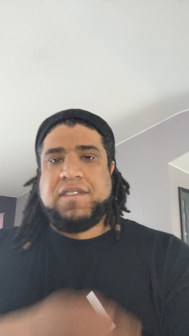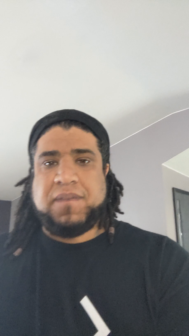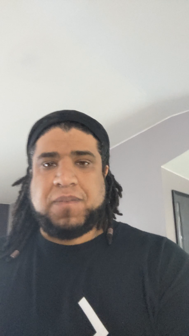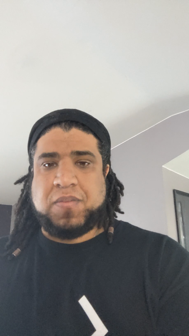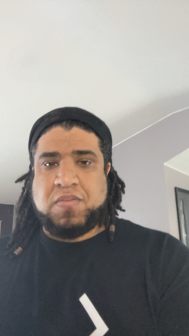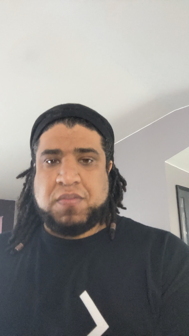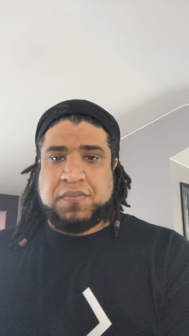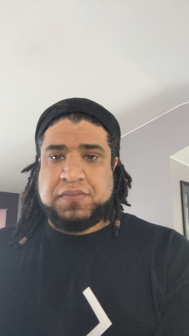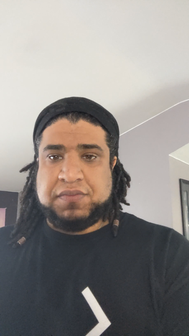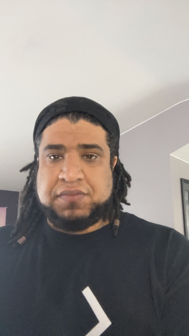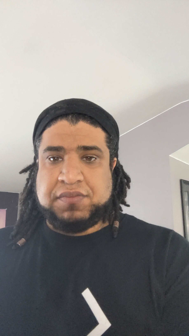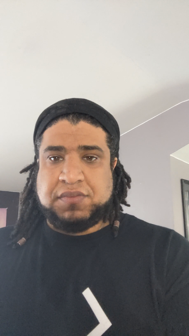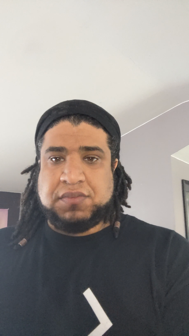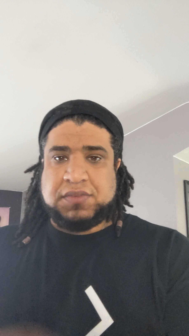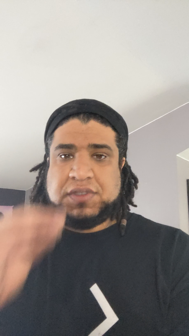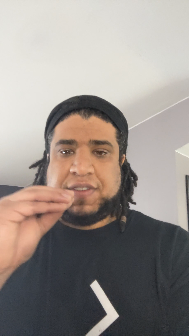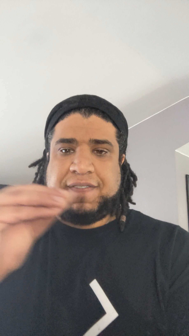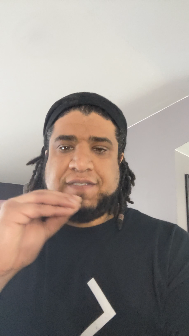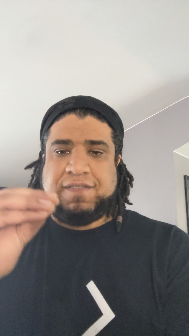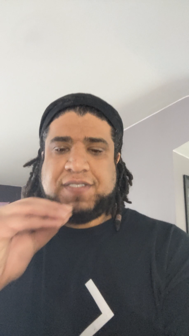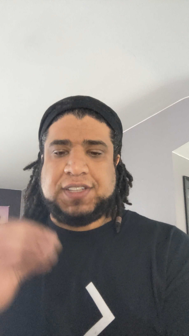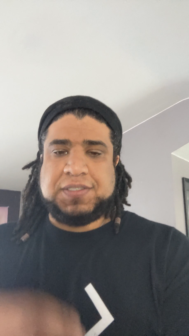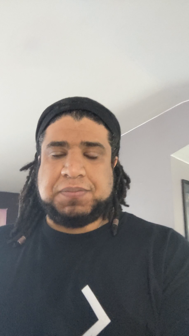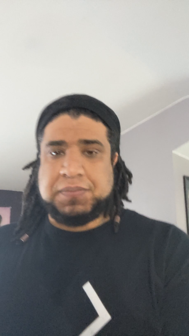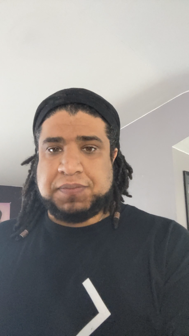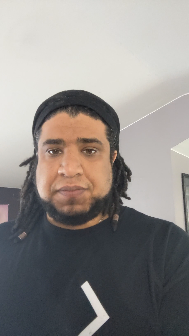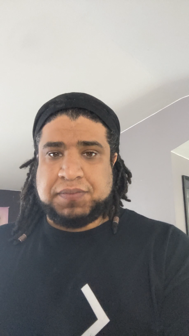fix